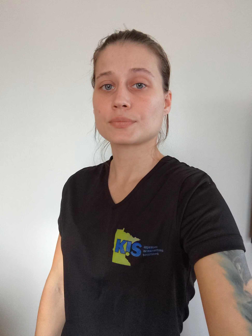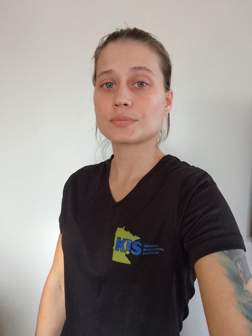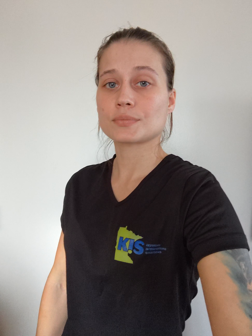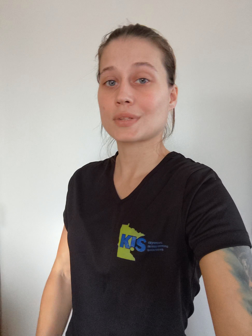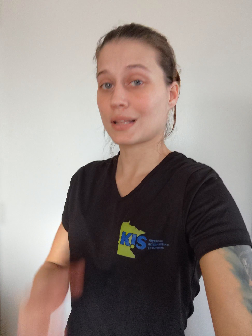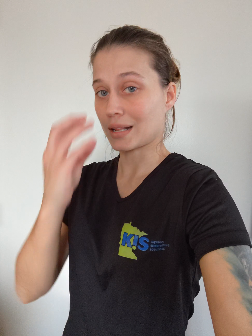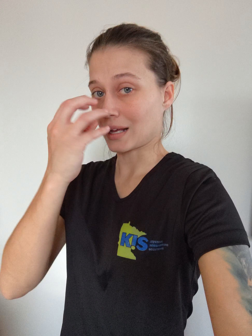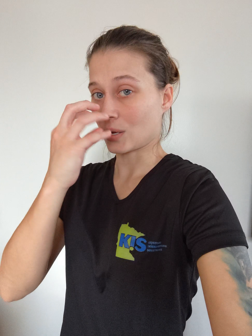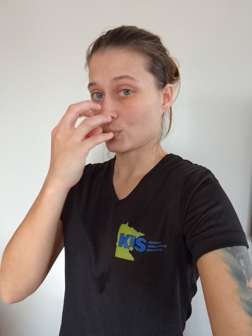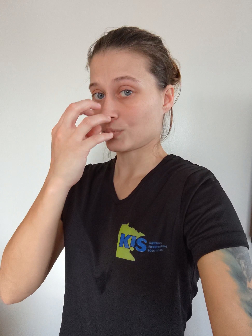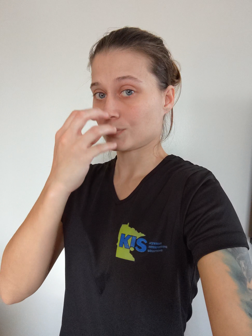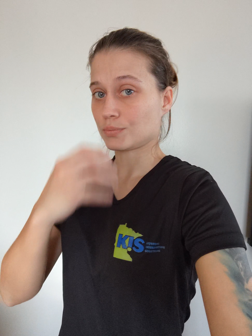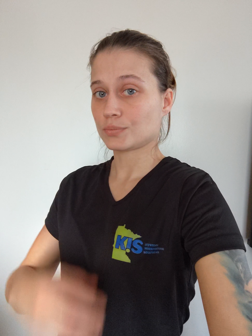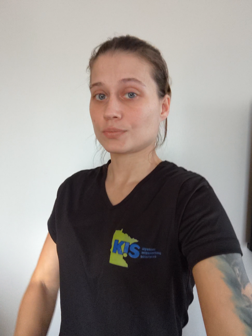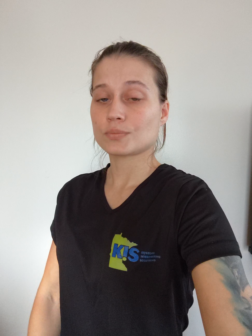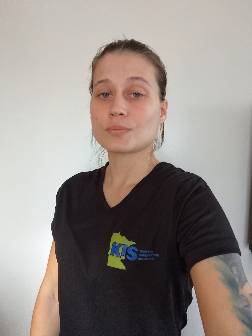clown